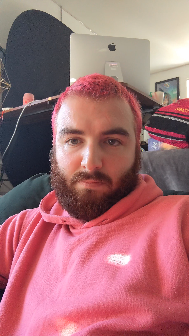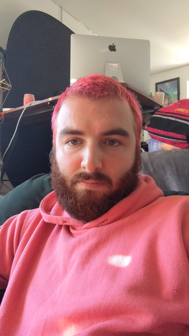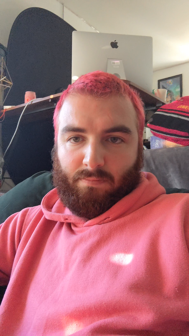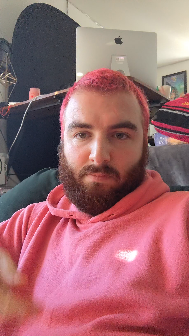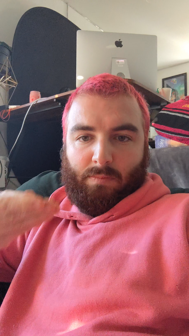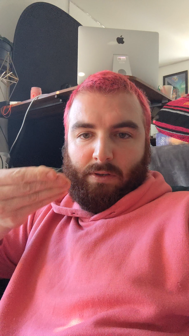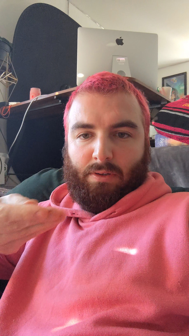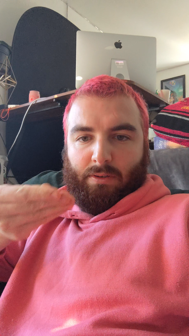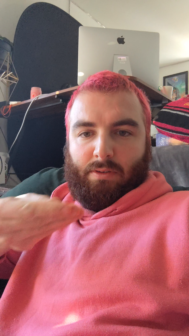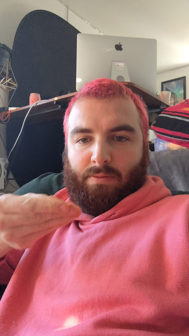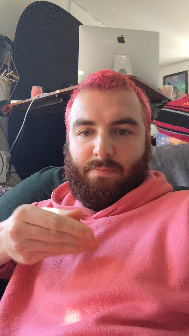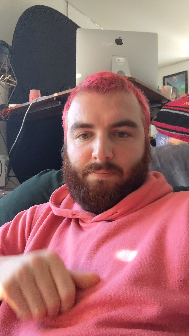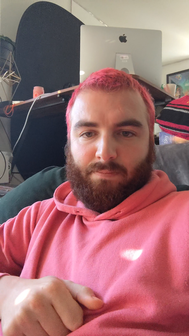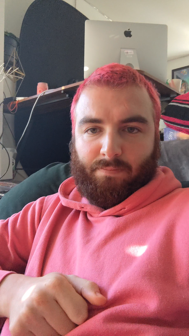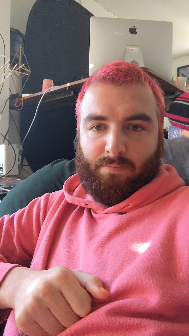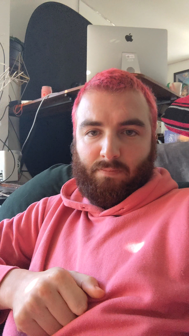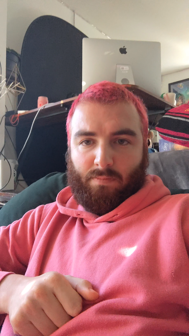feed